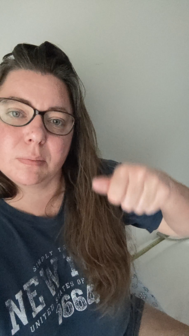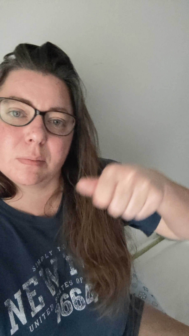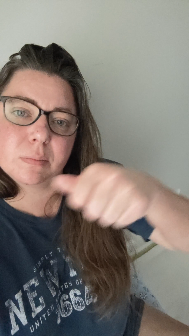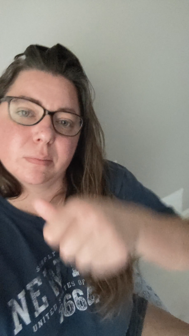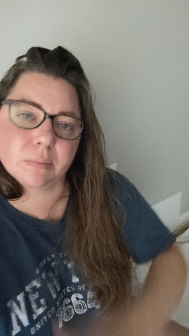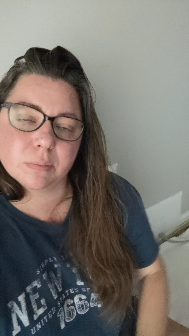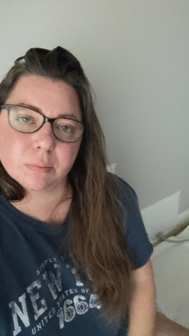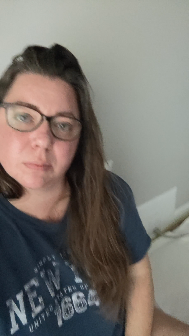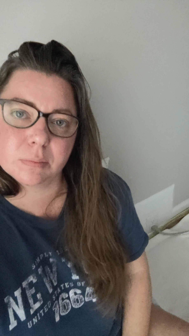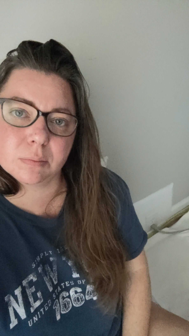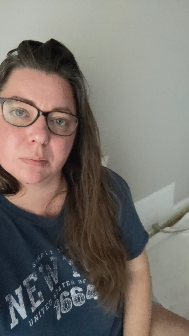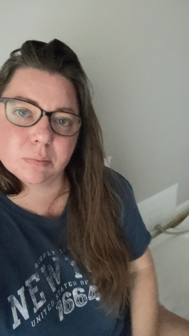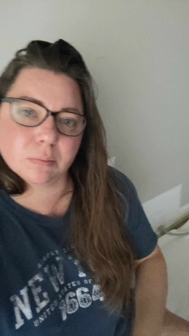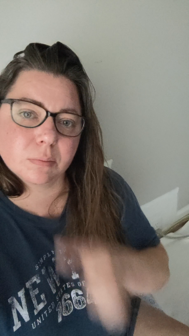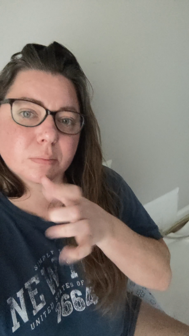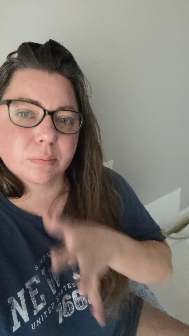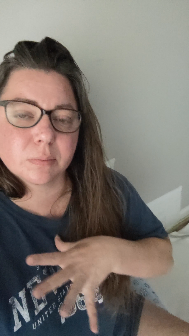lady